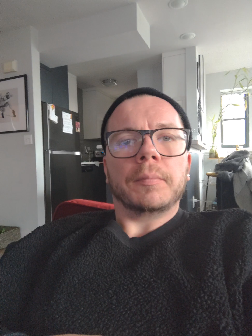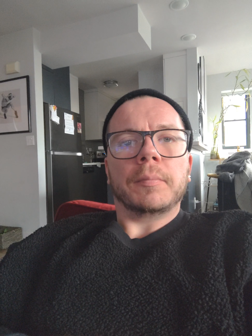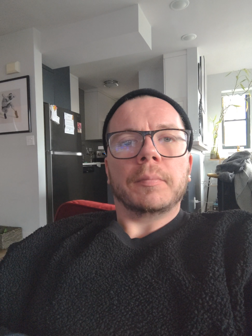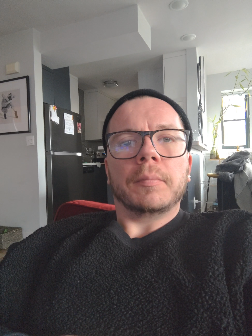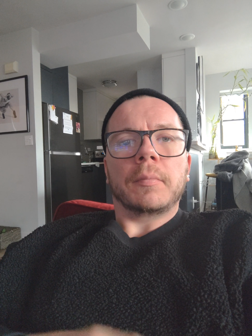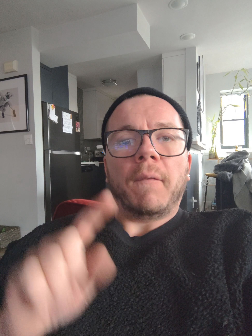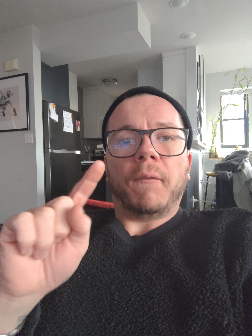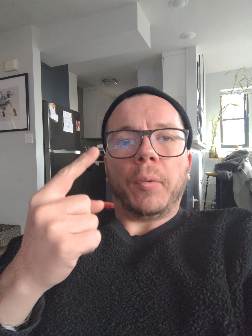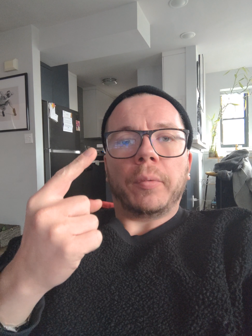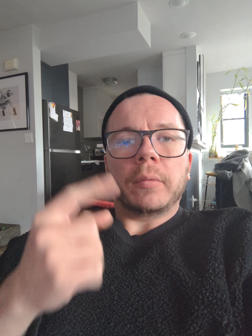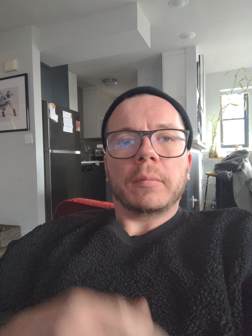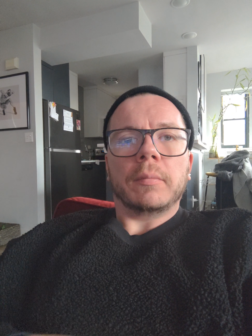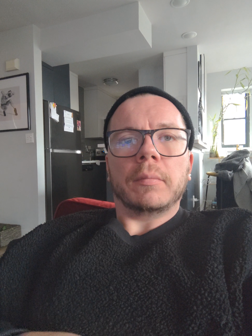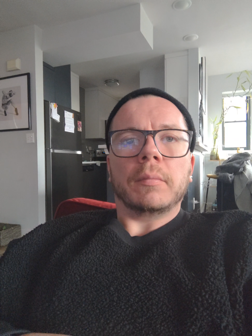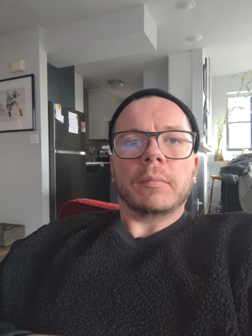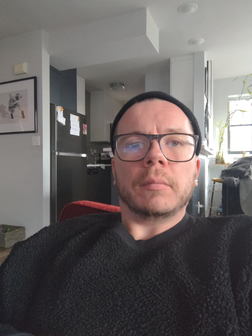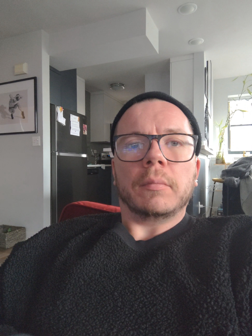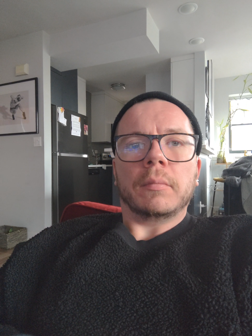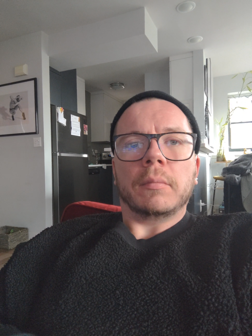first